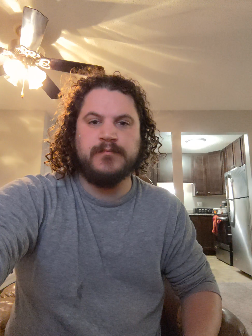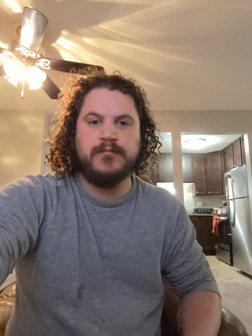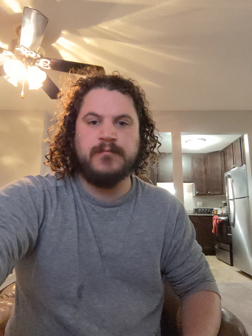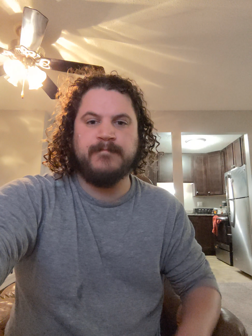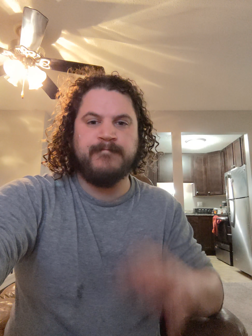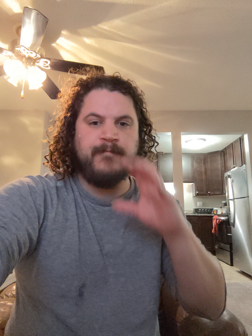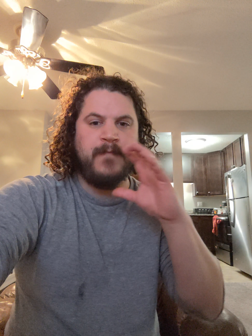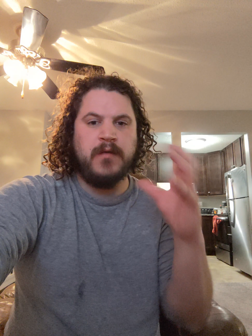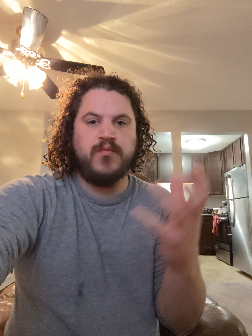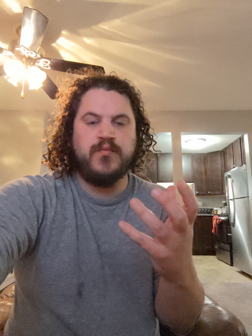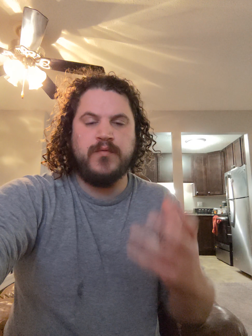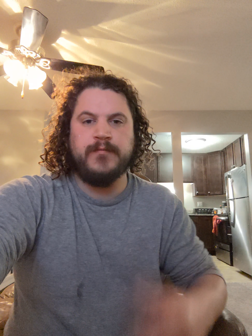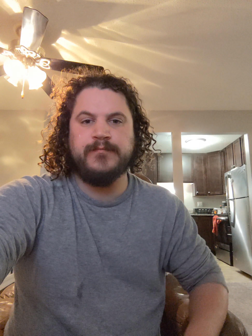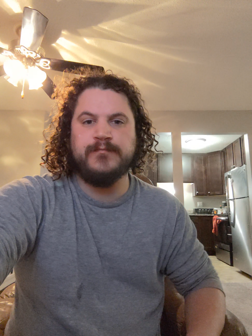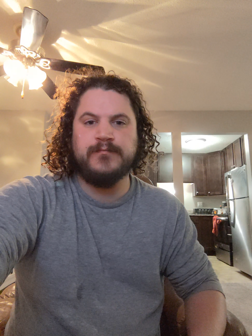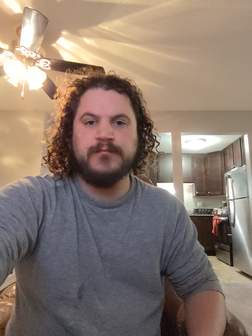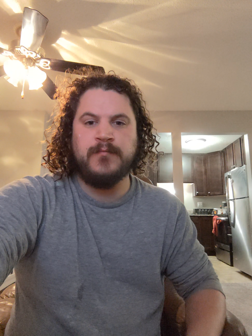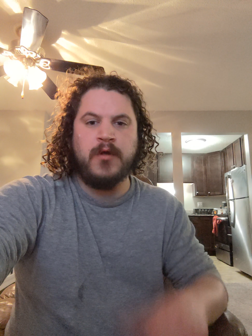balloon